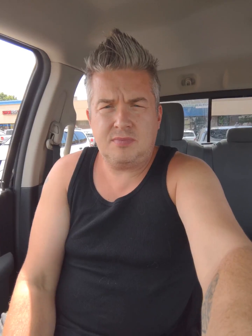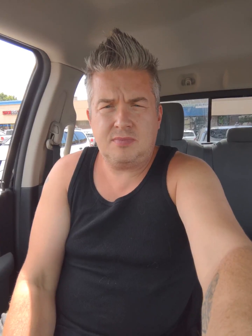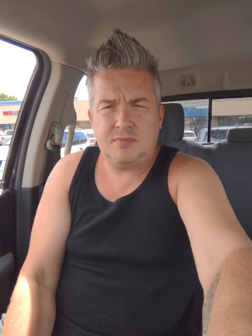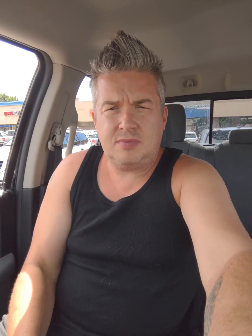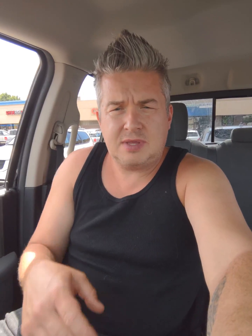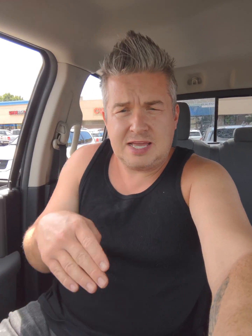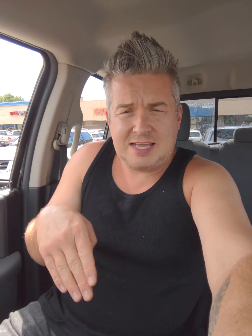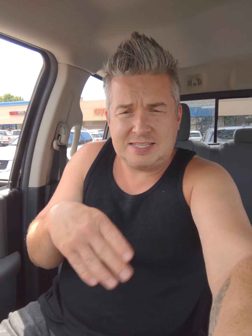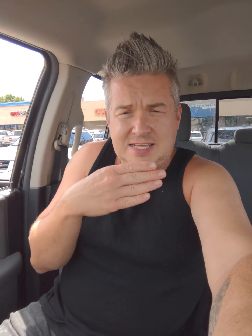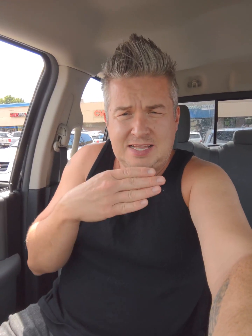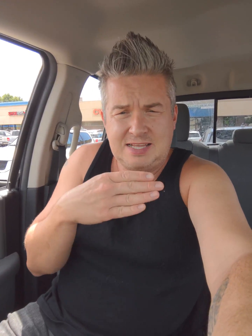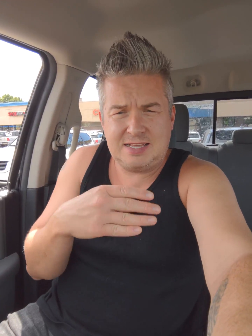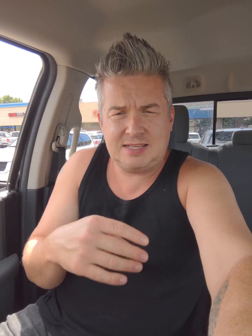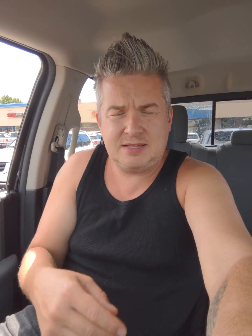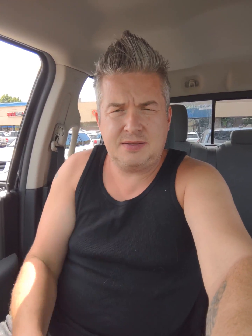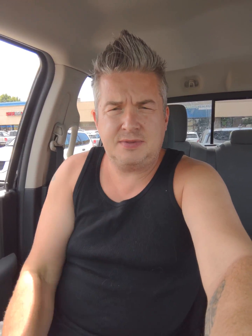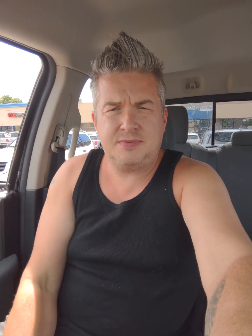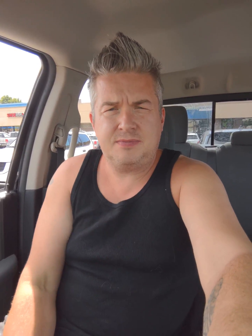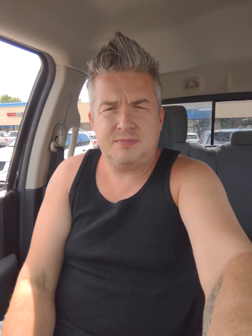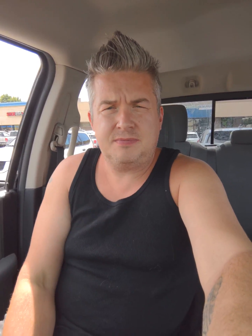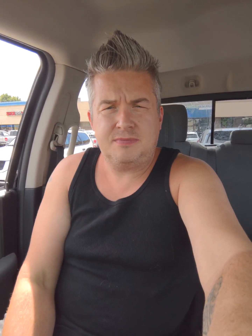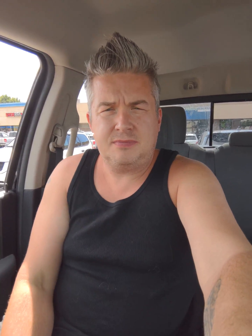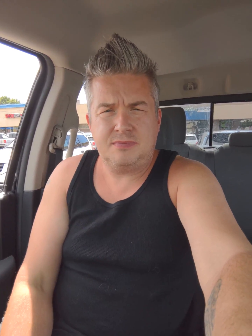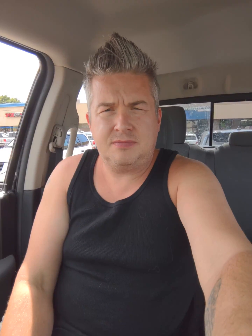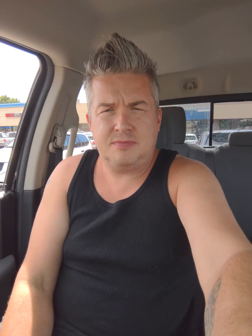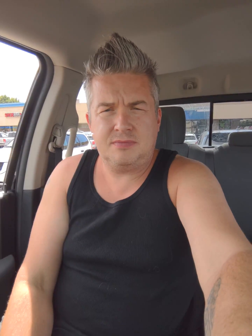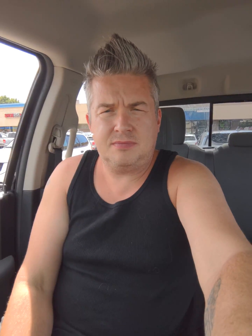kick